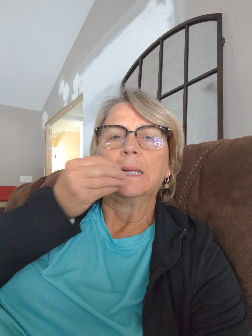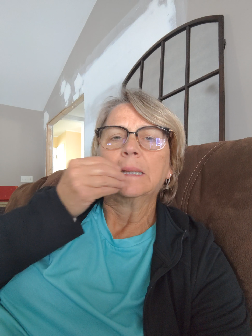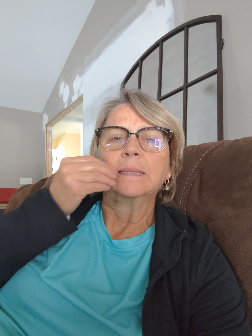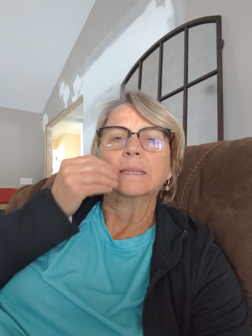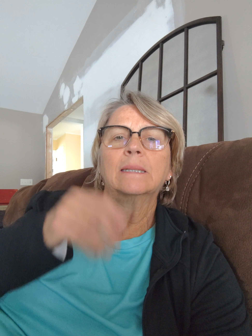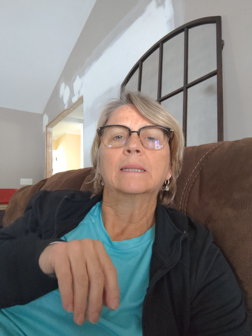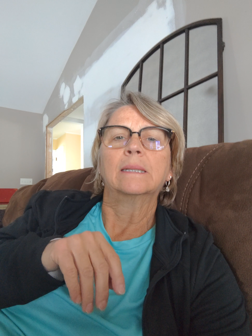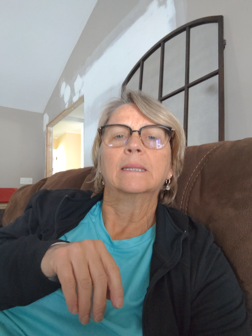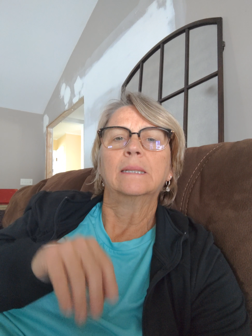kiss